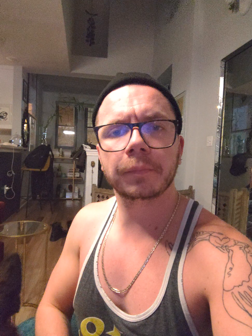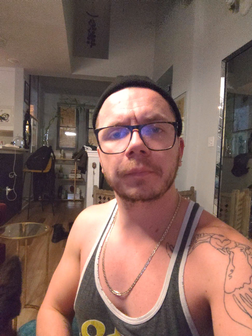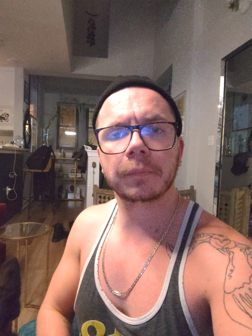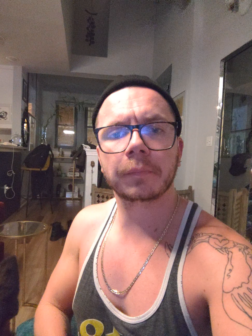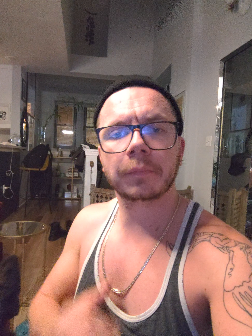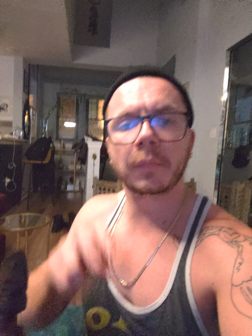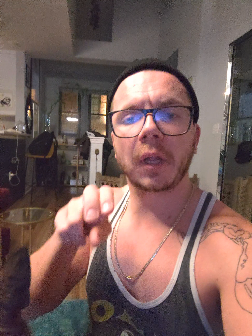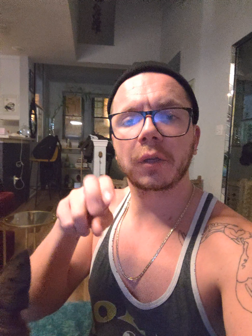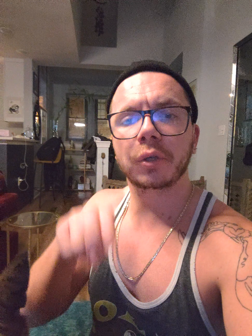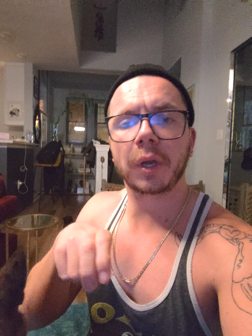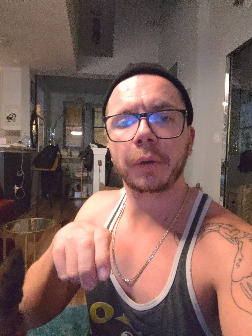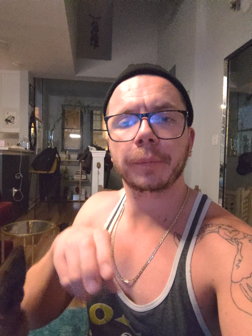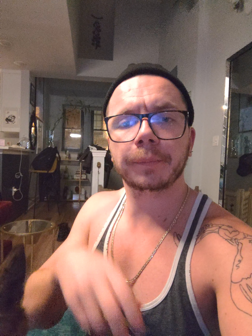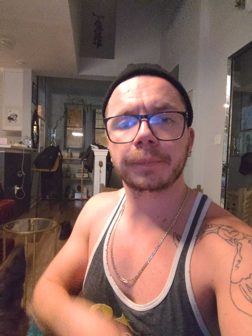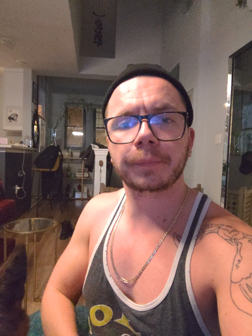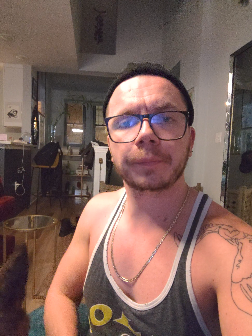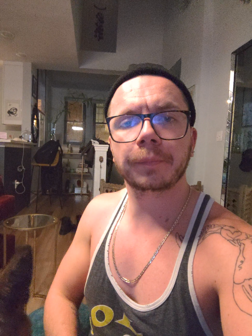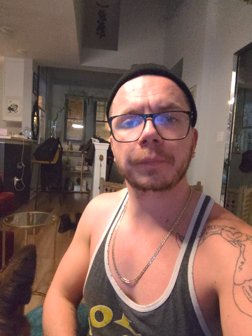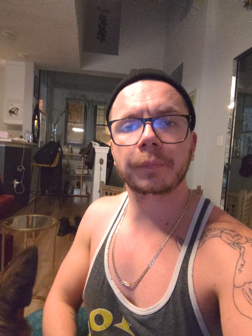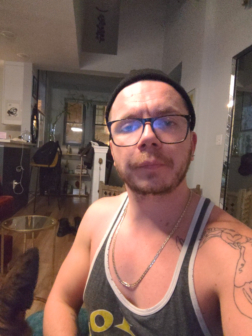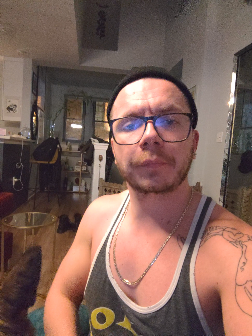chair